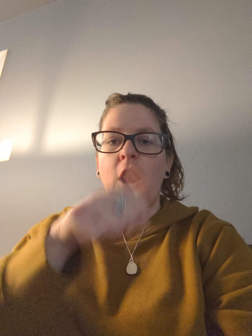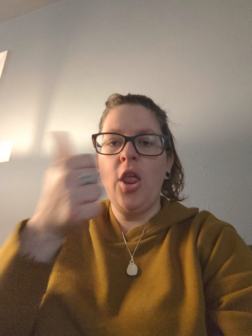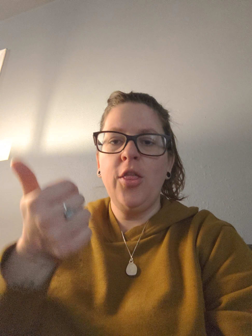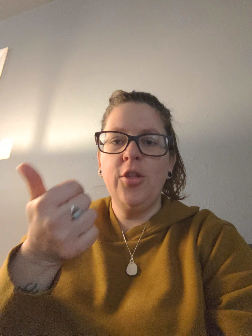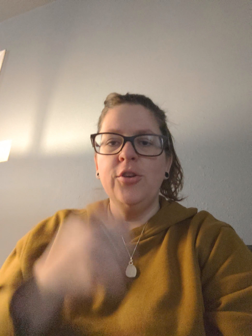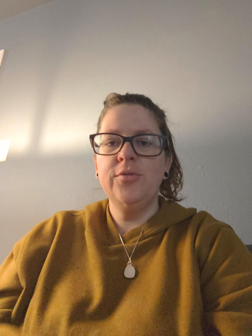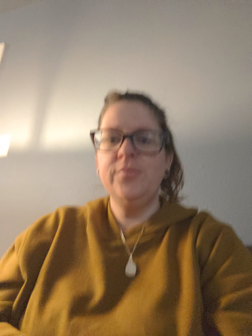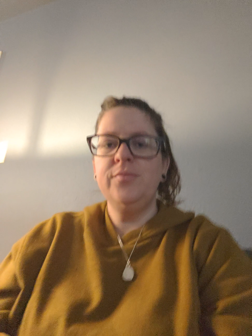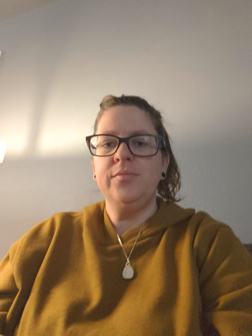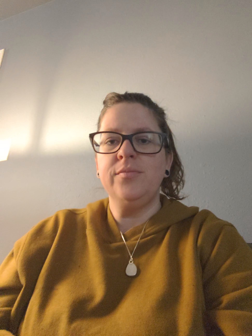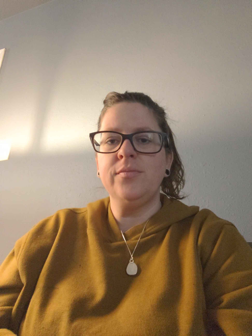another